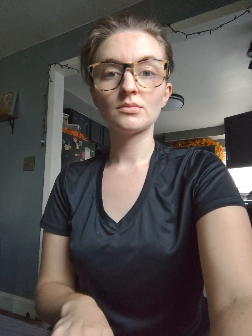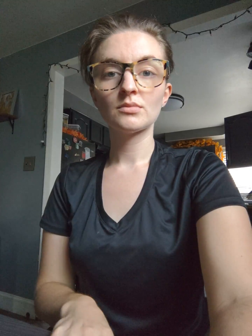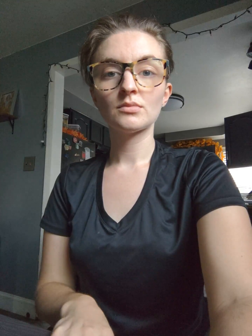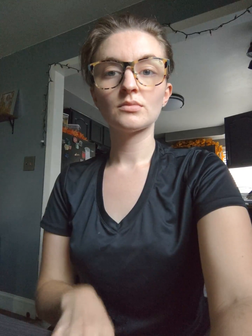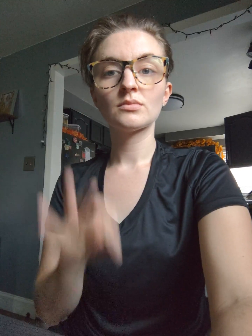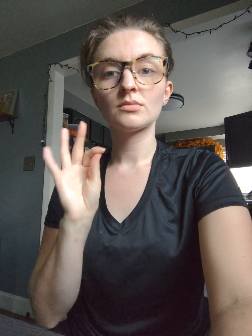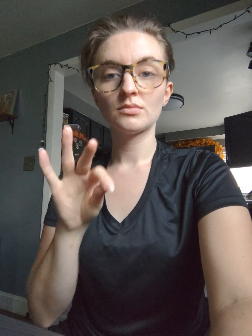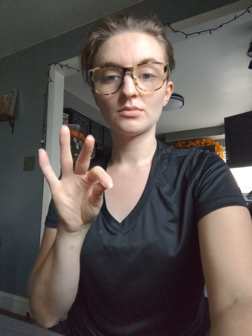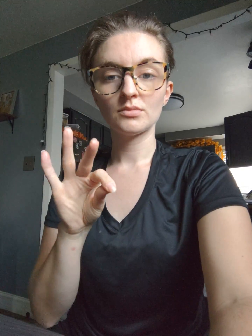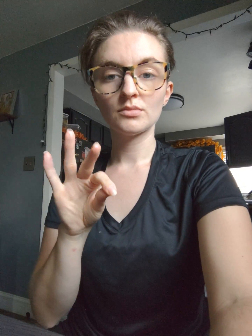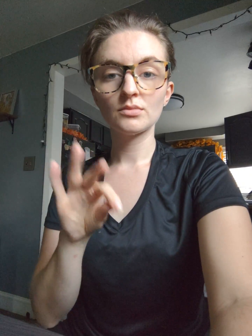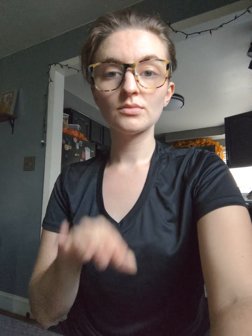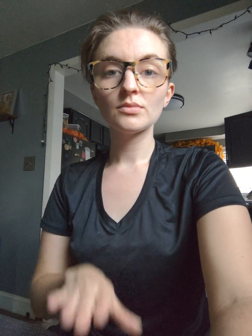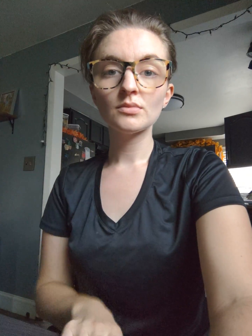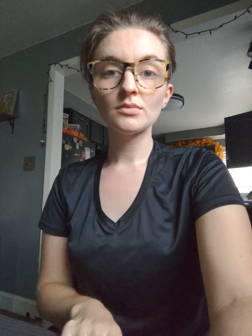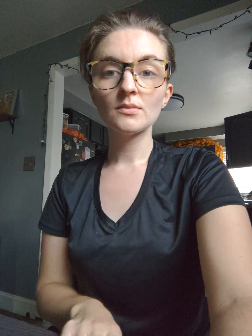fit